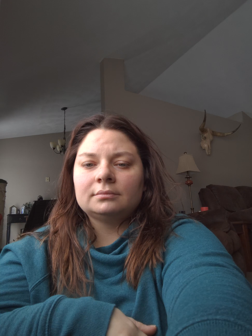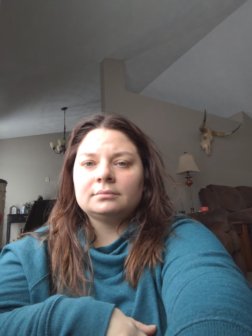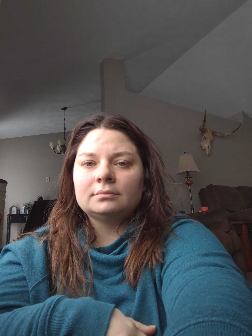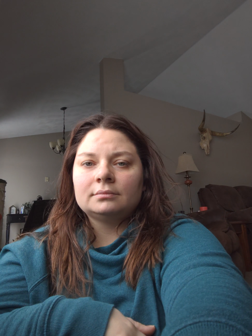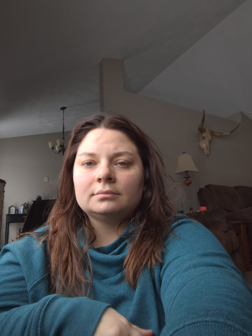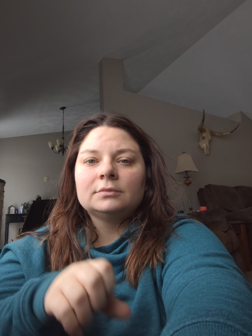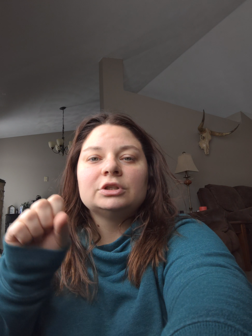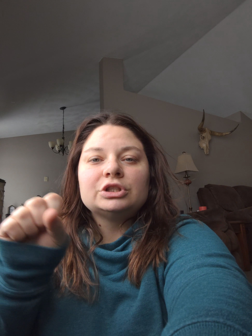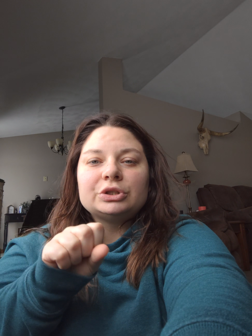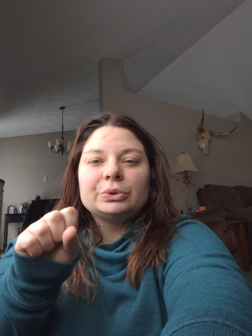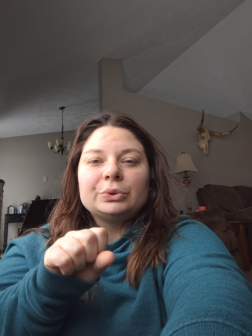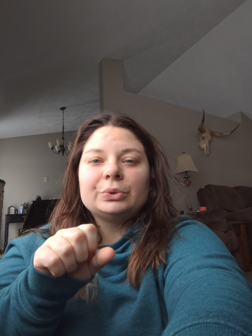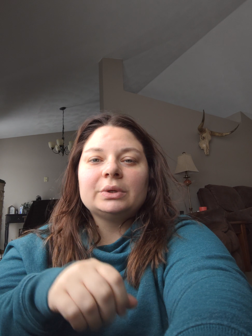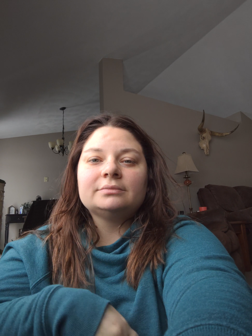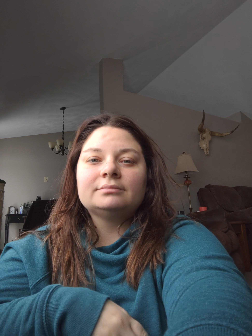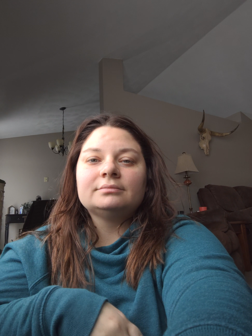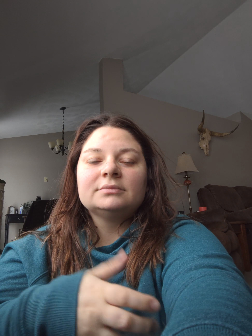shoe